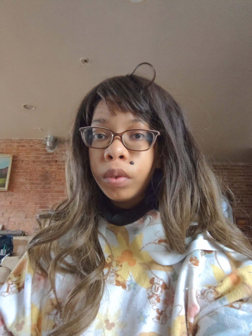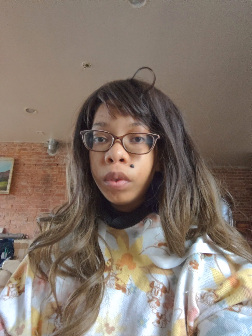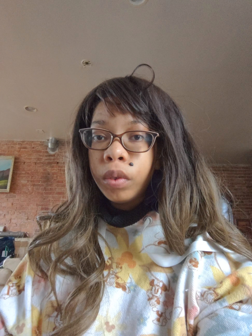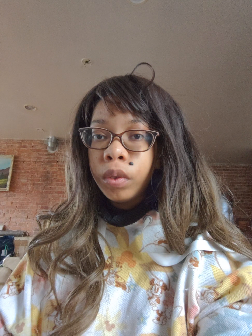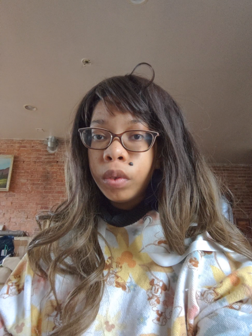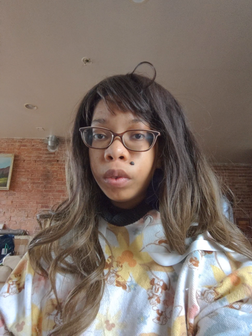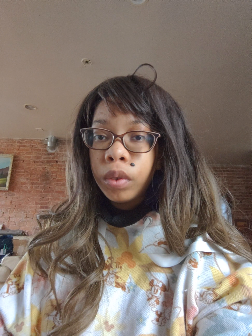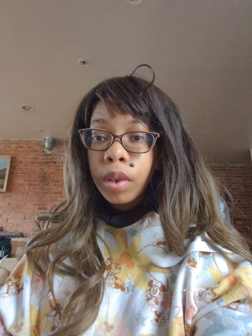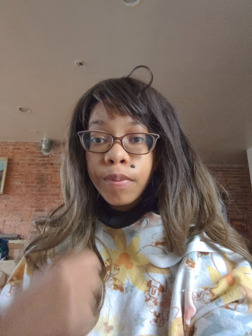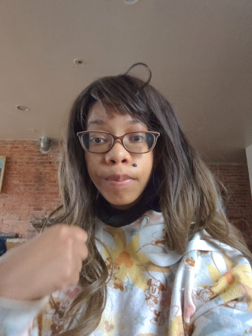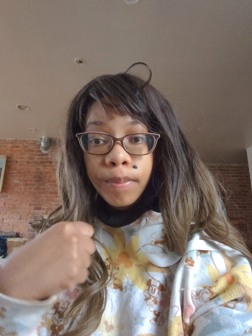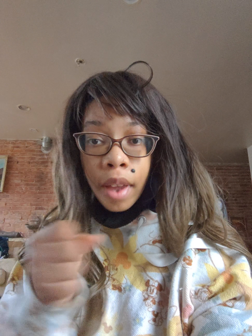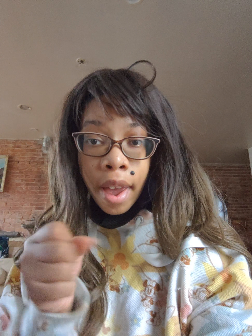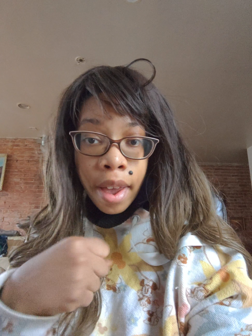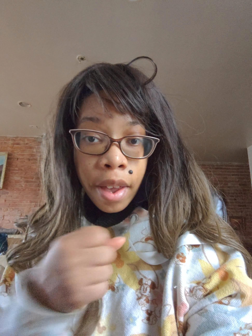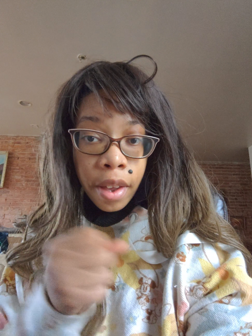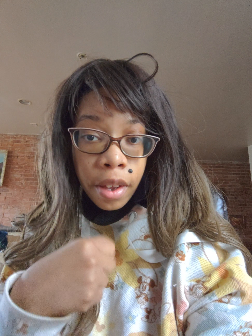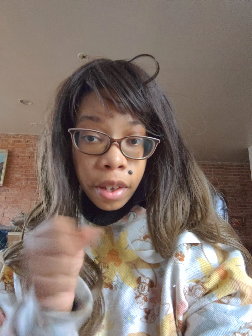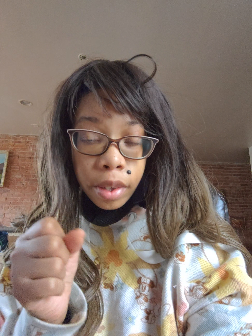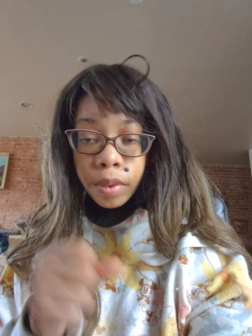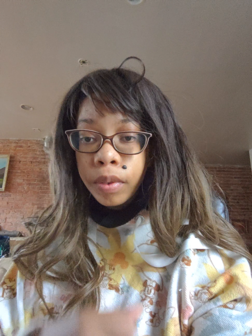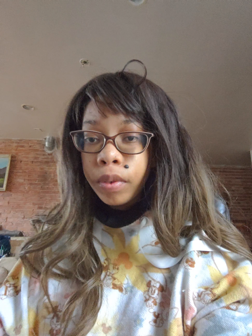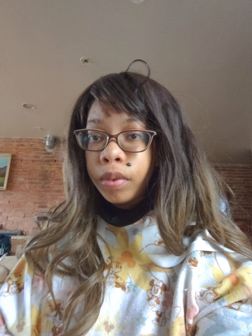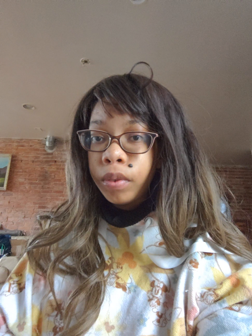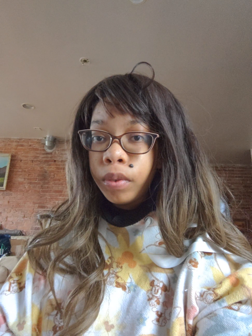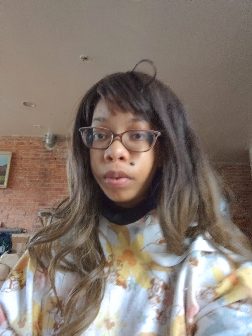make